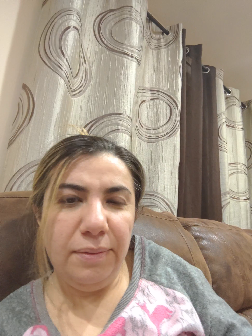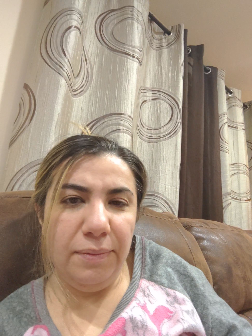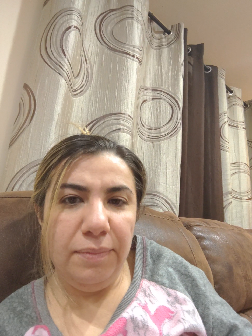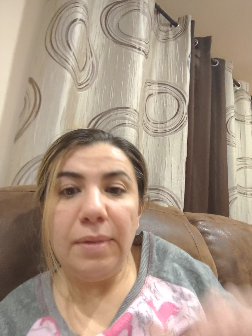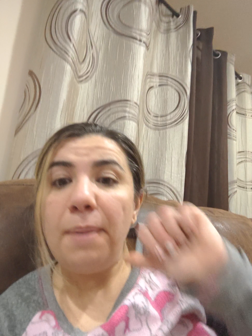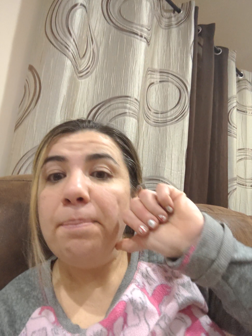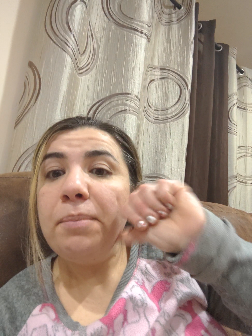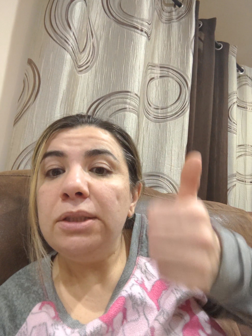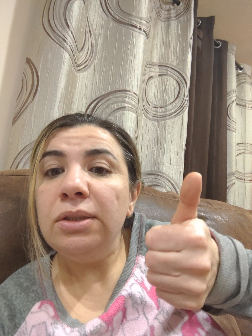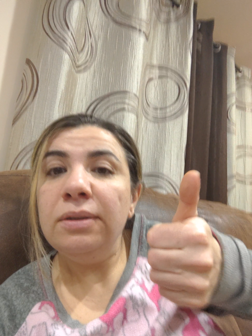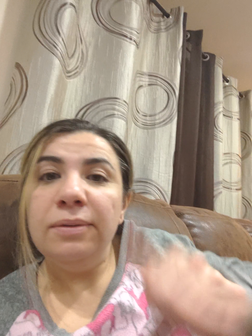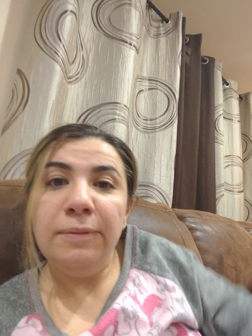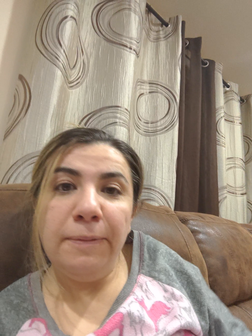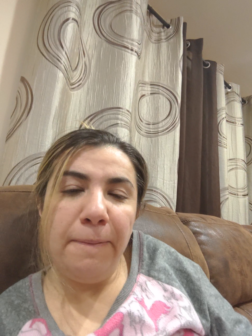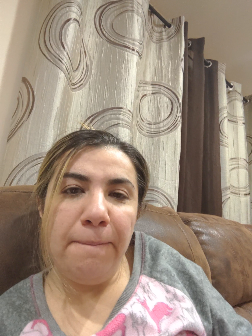tomorrow